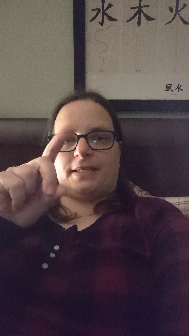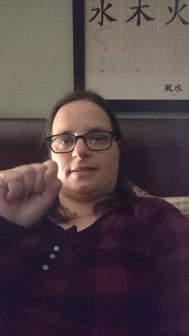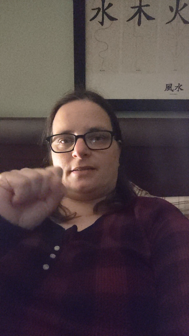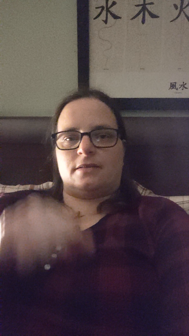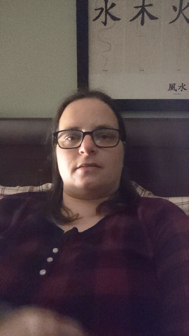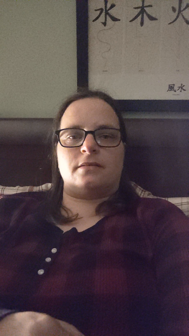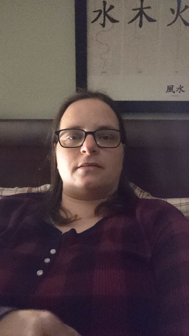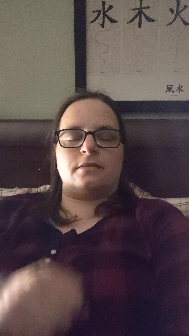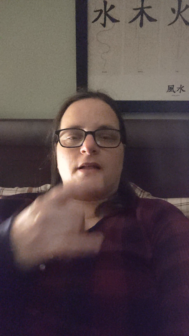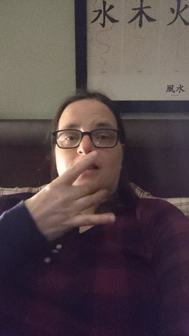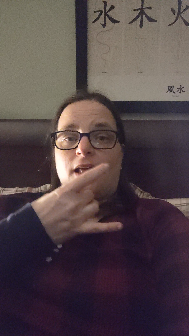light bulb